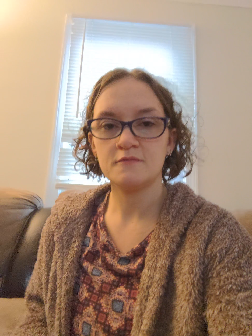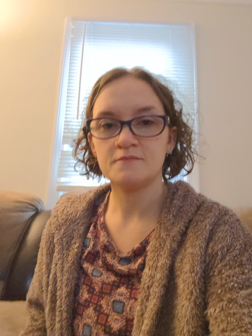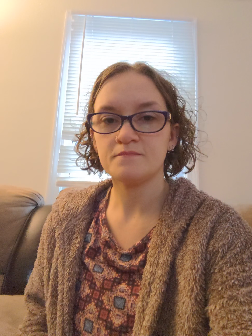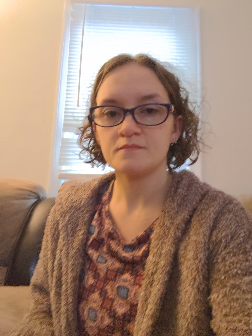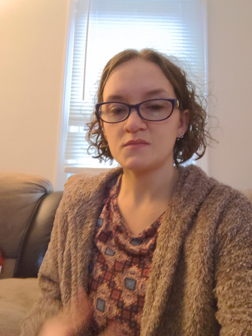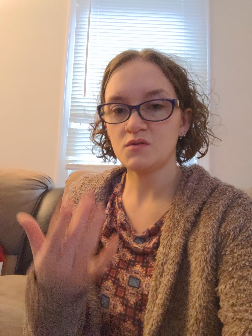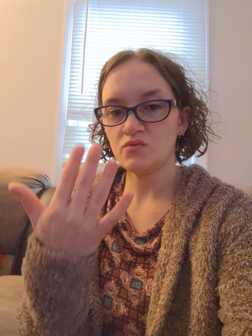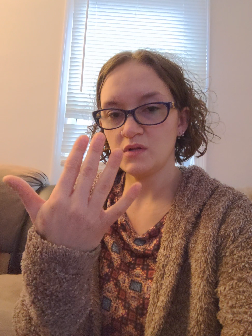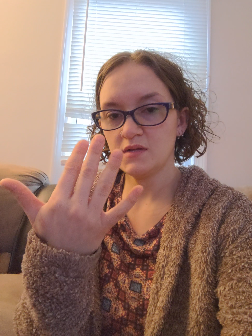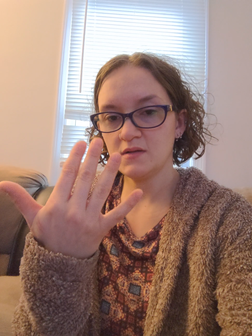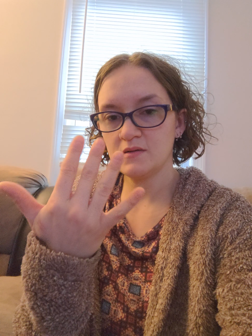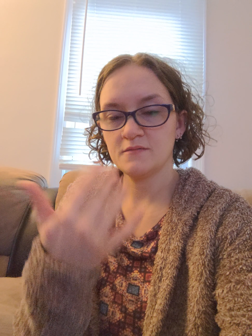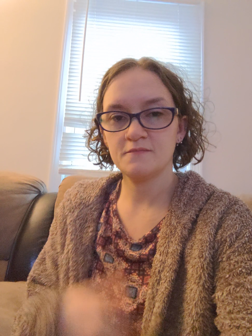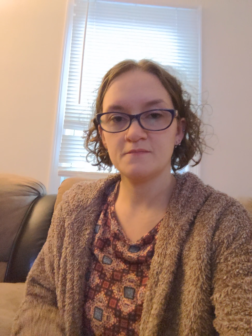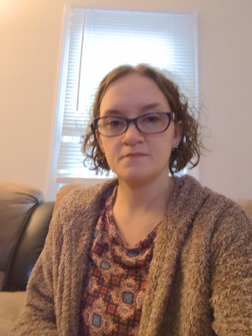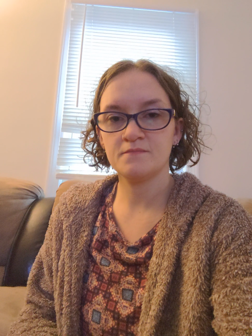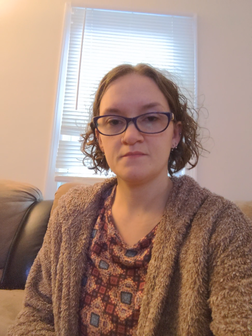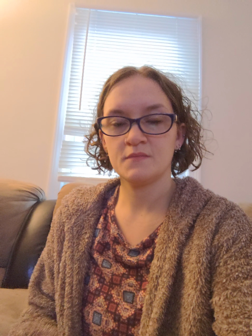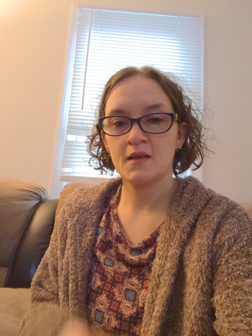wait